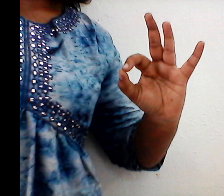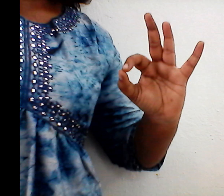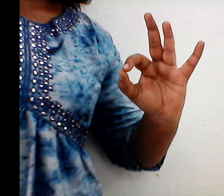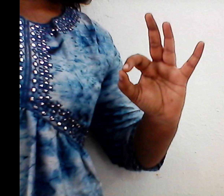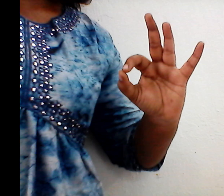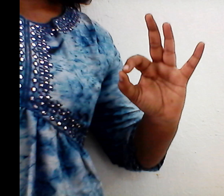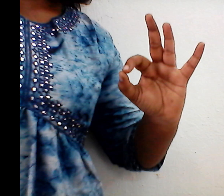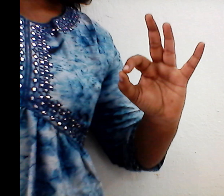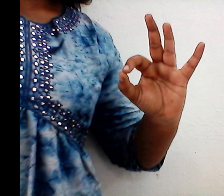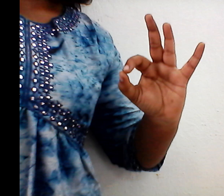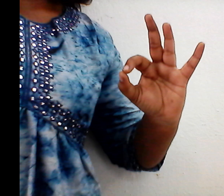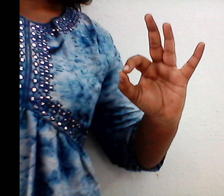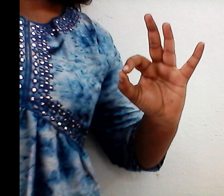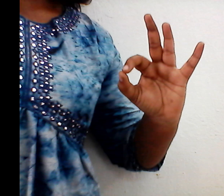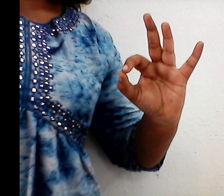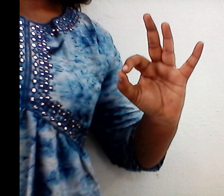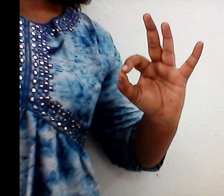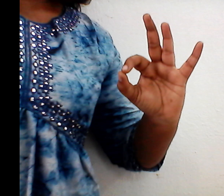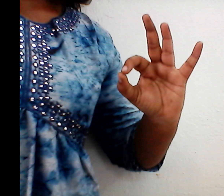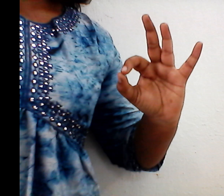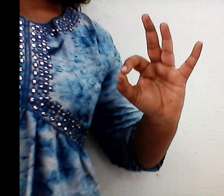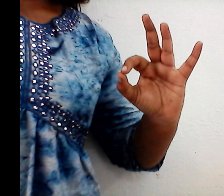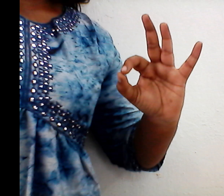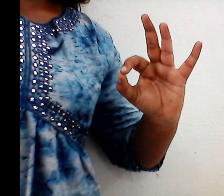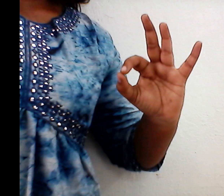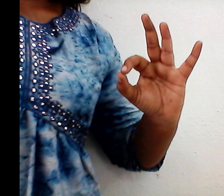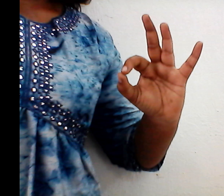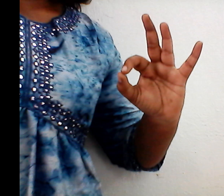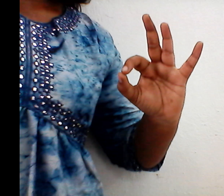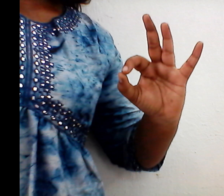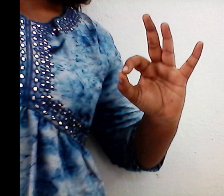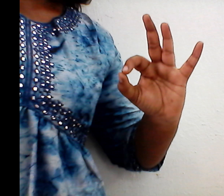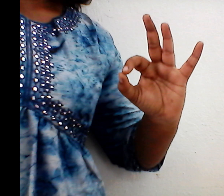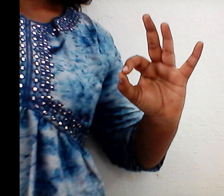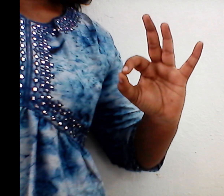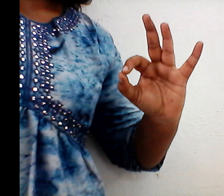ഒ